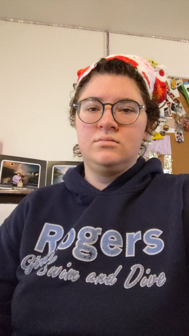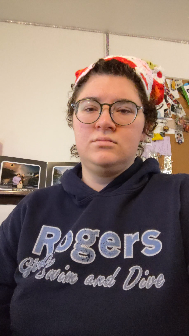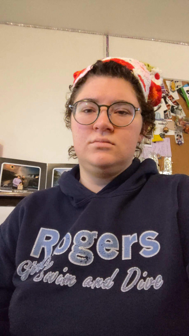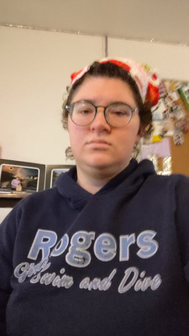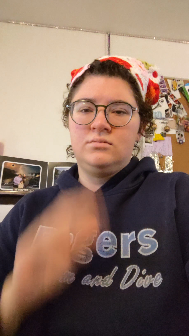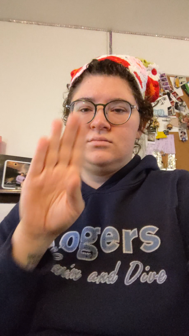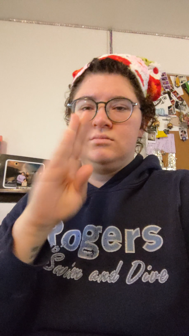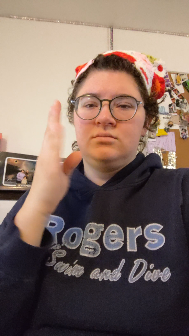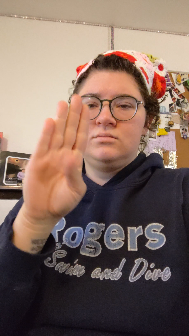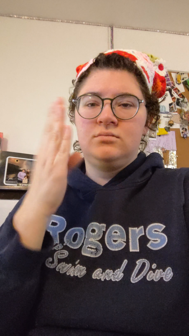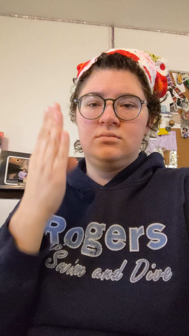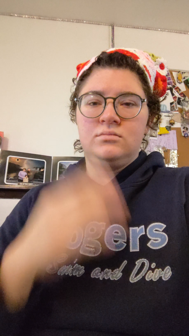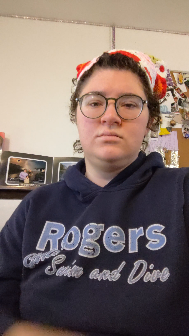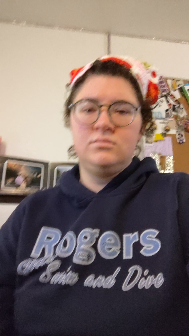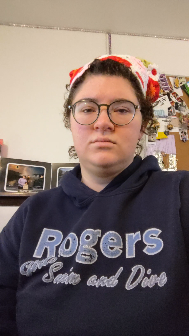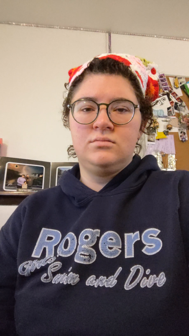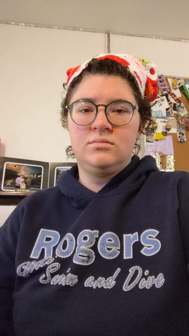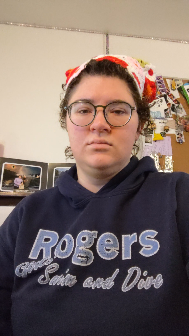door